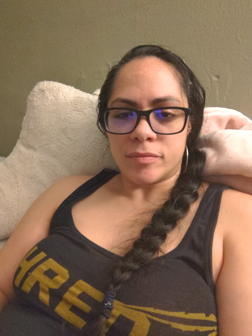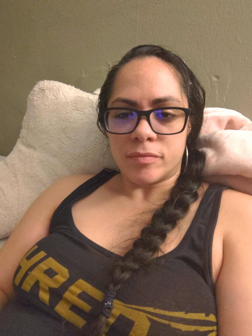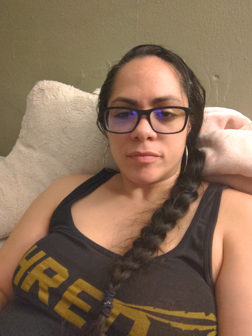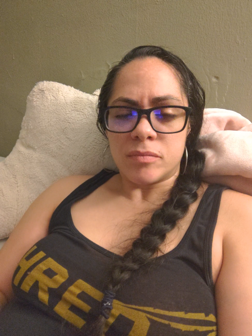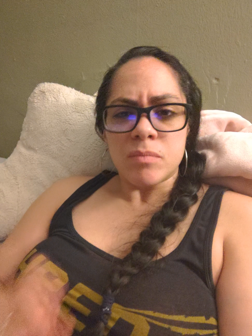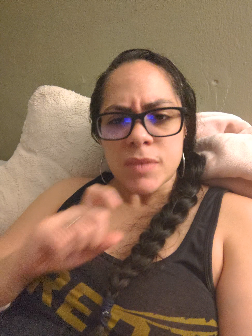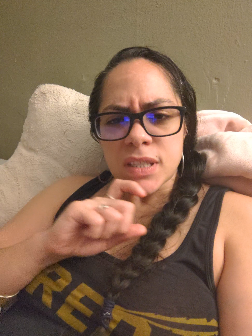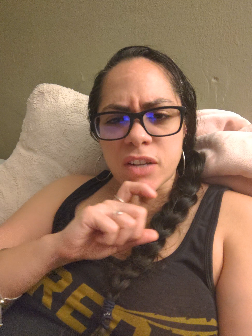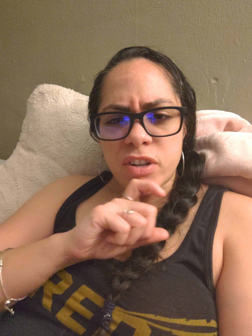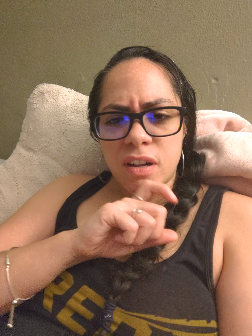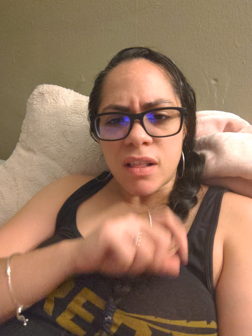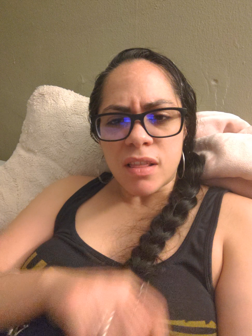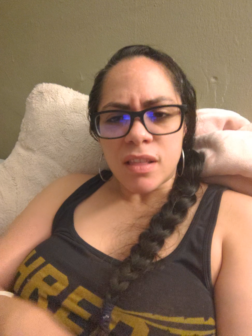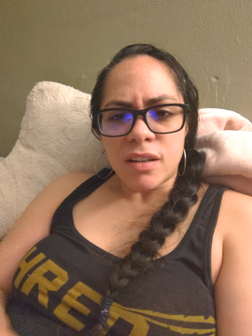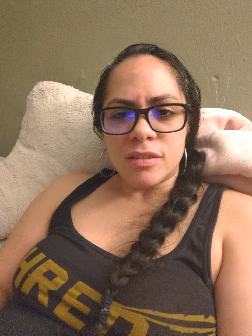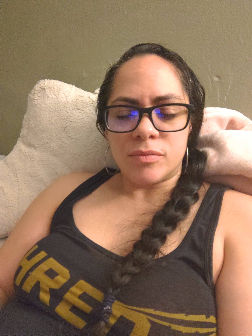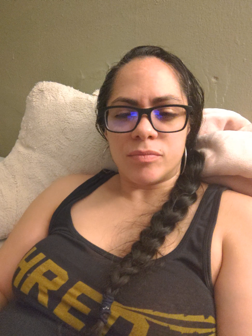cereal